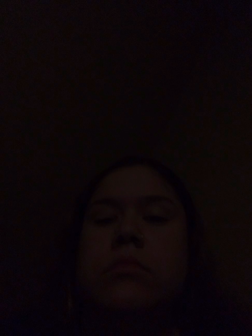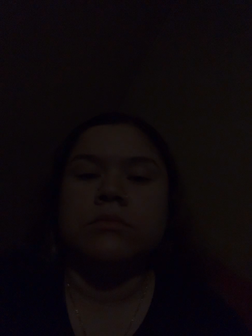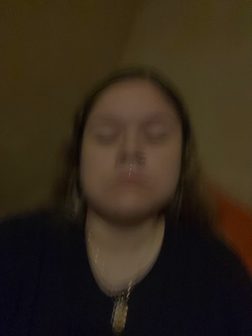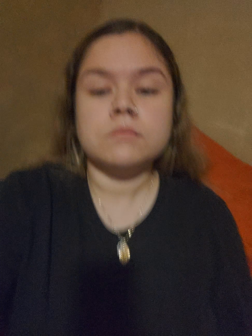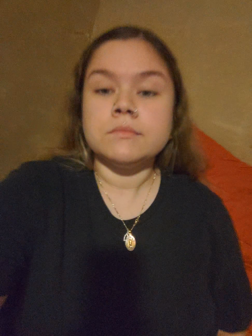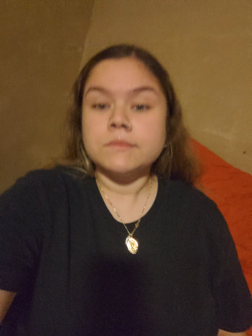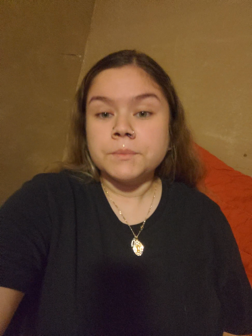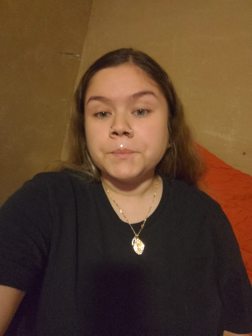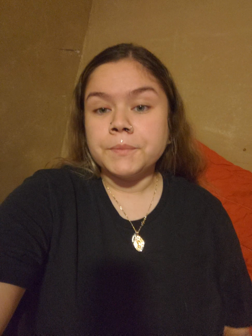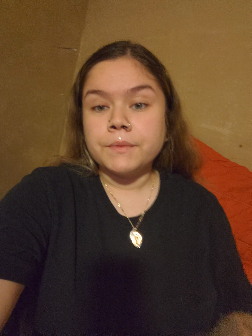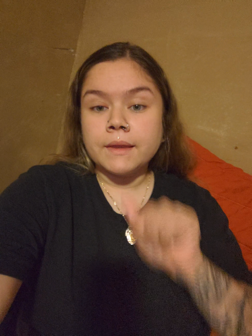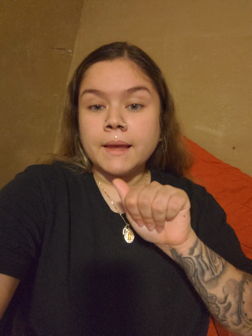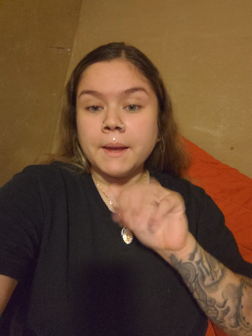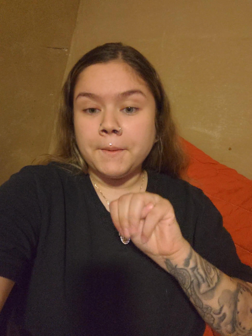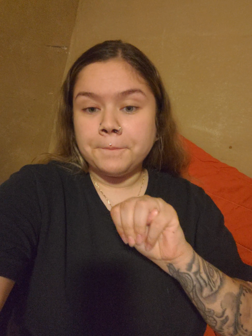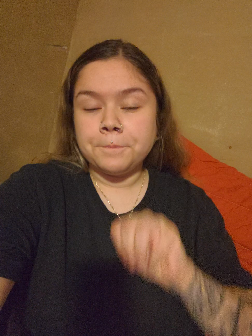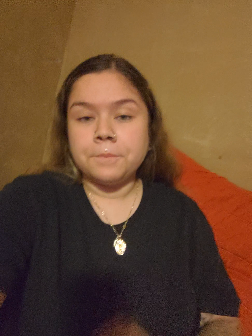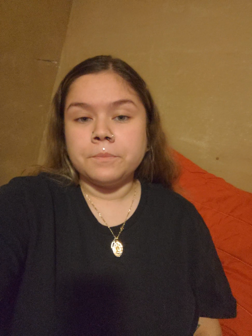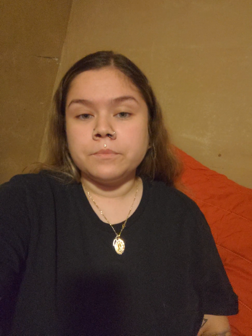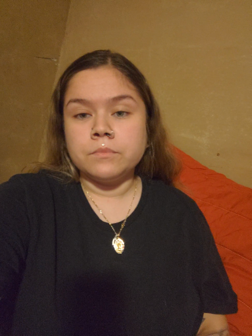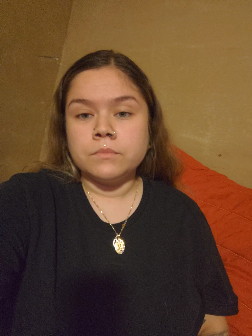am